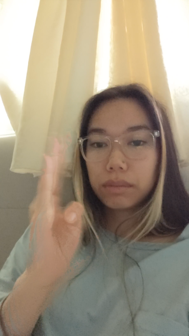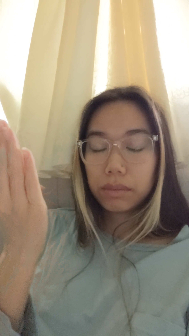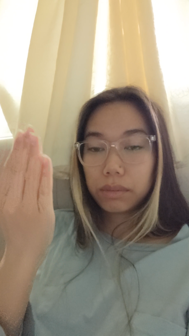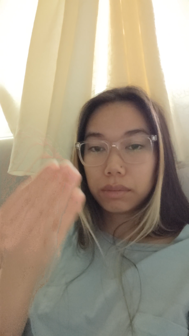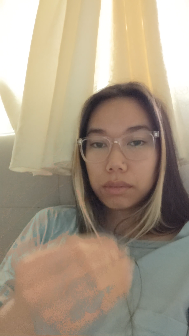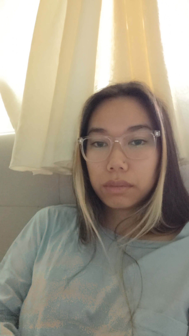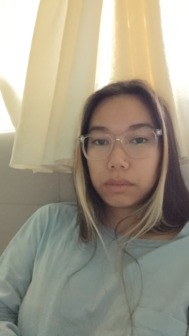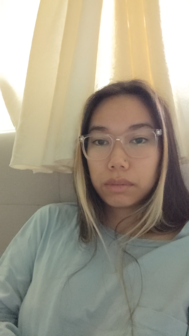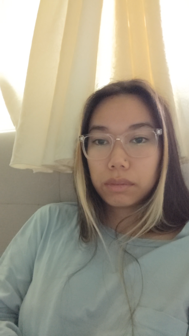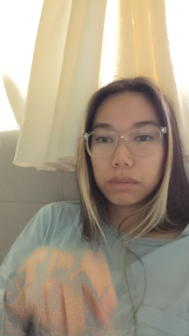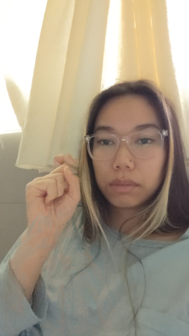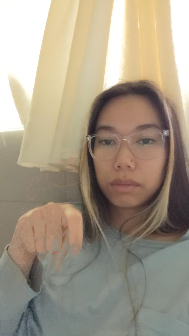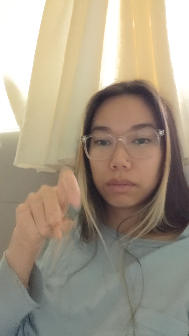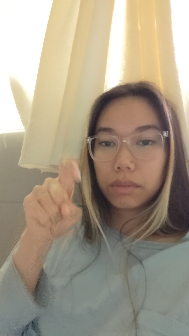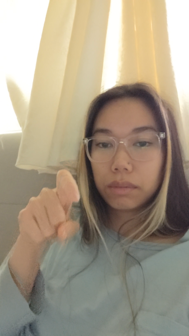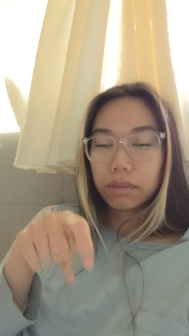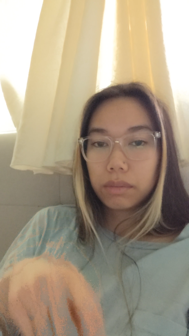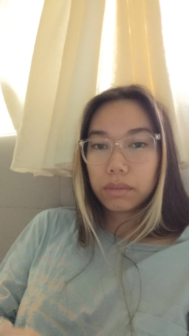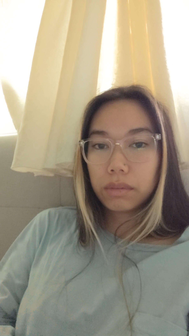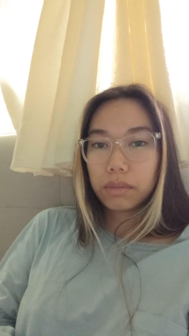need